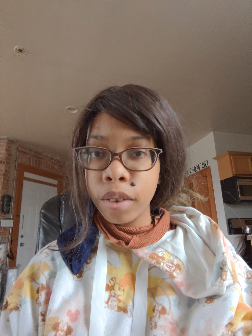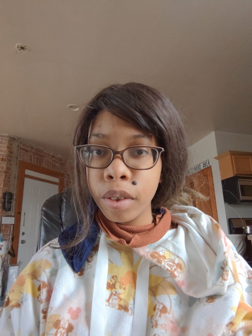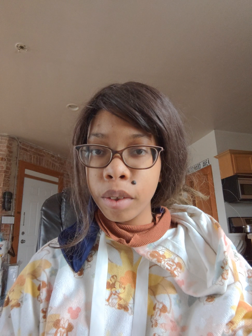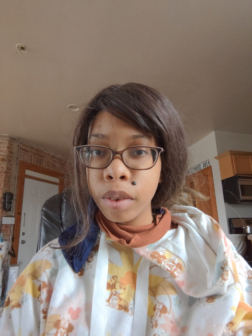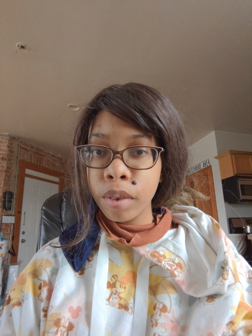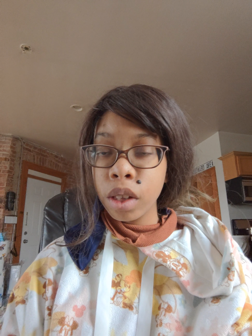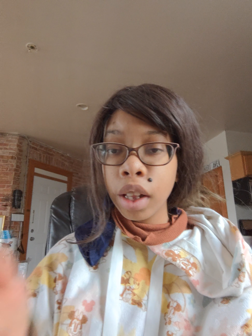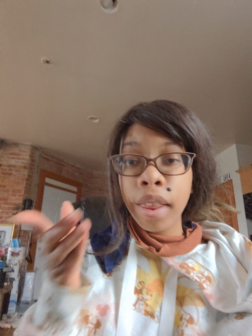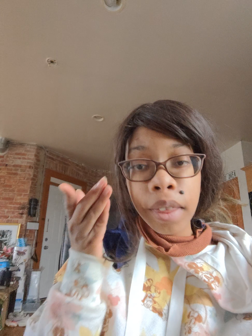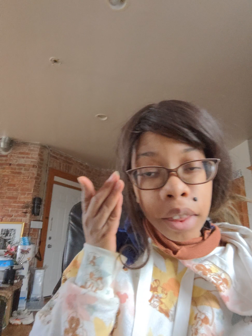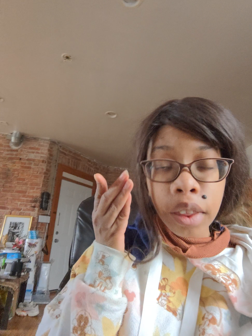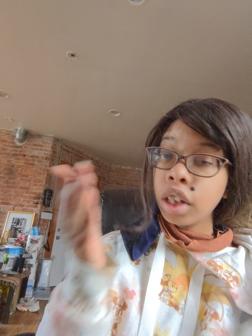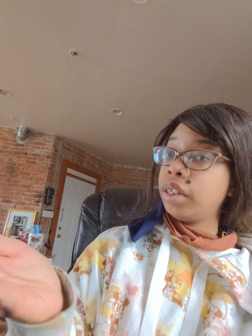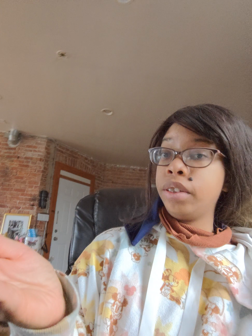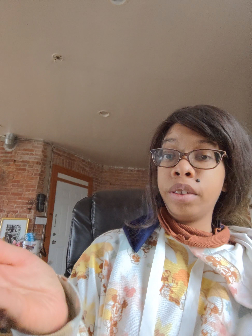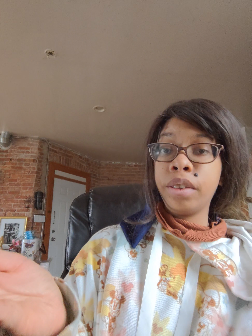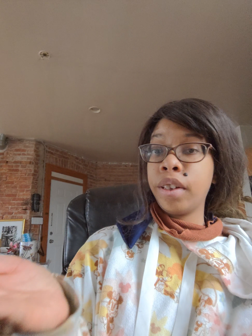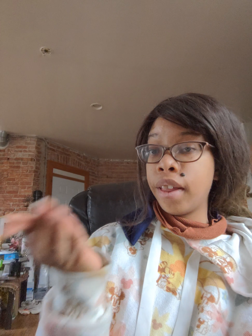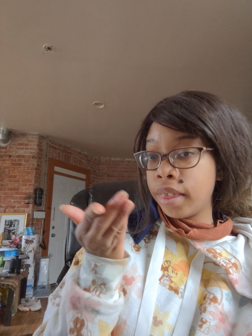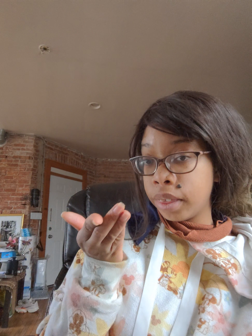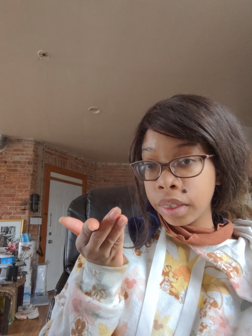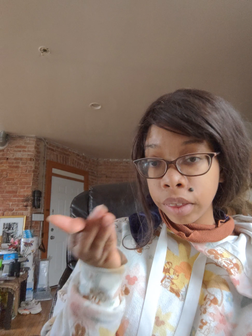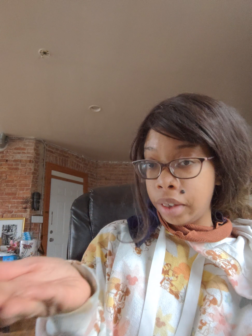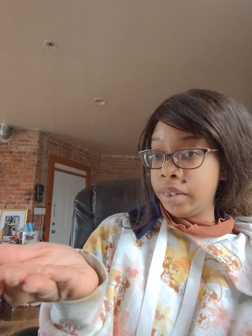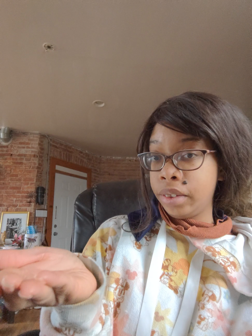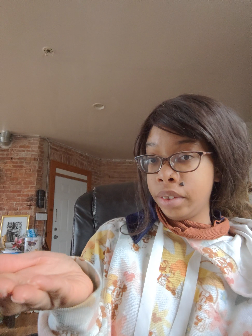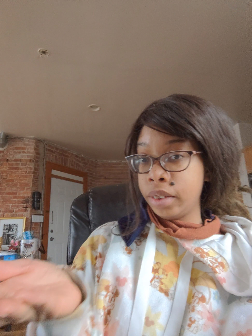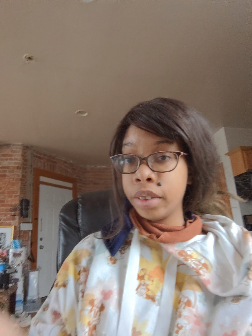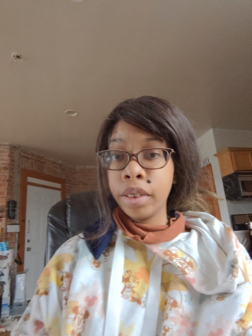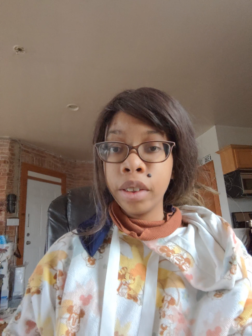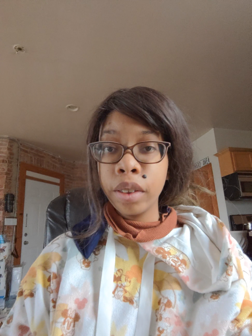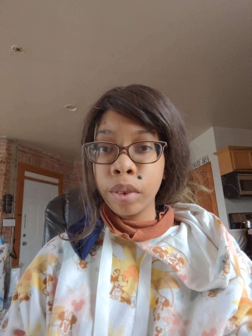there